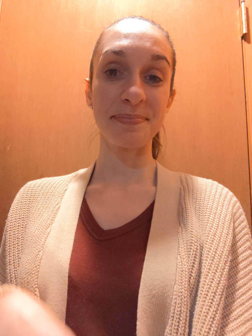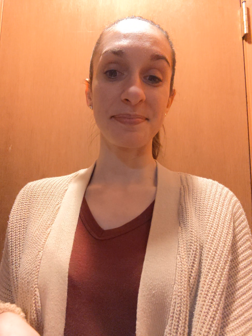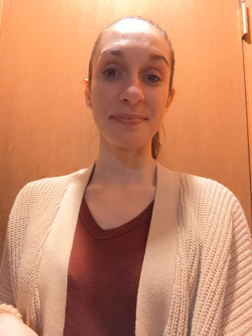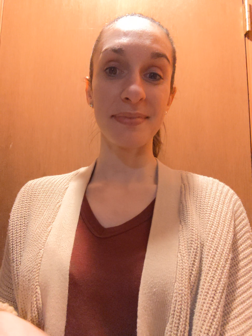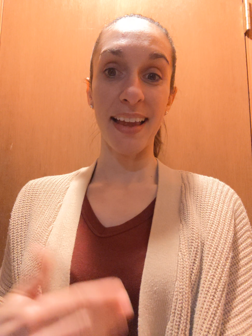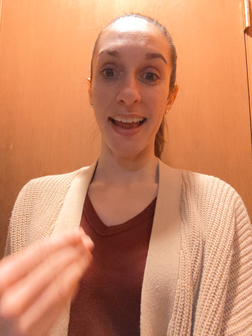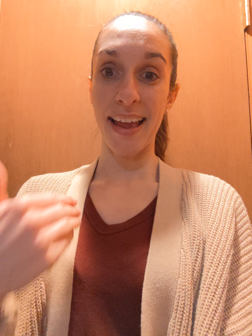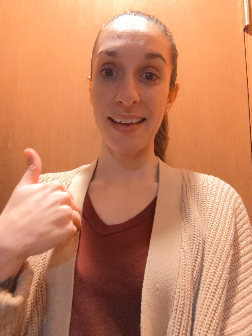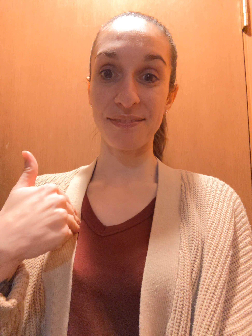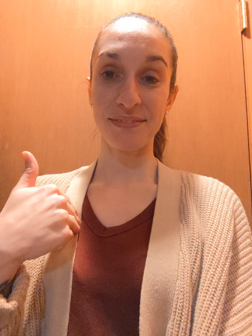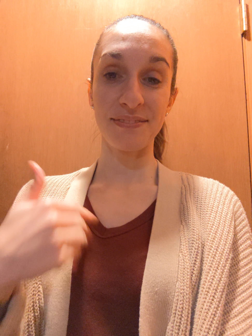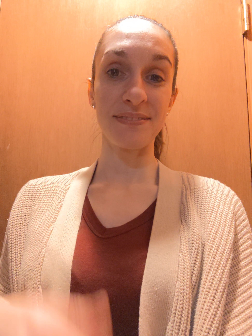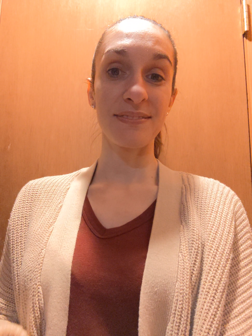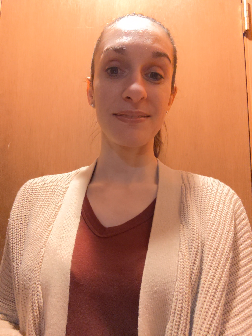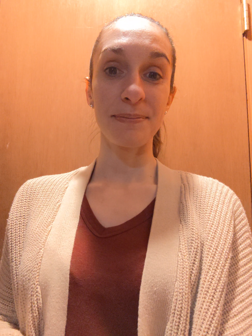have